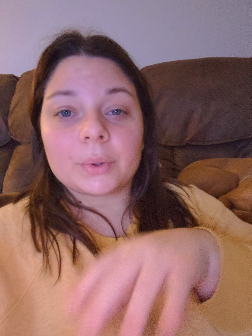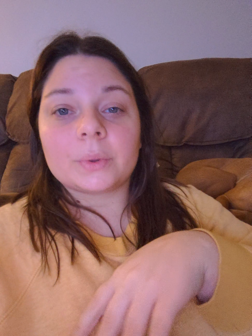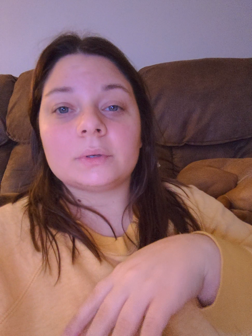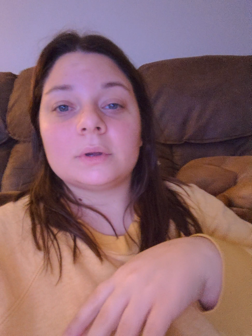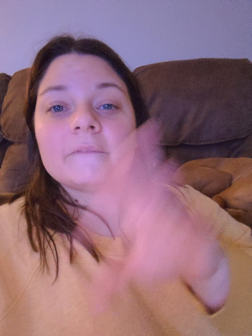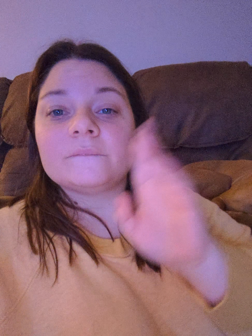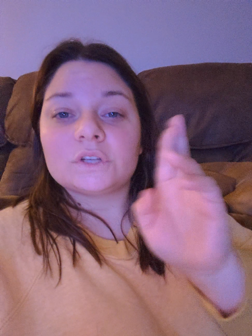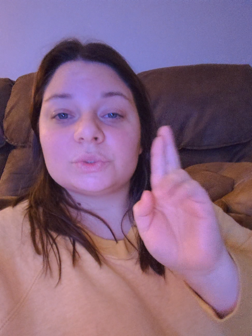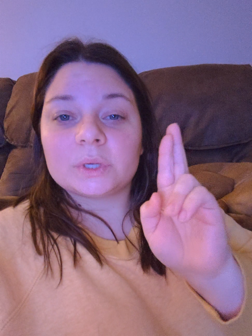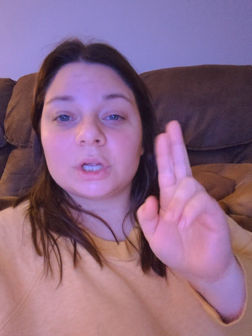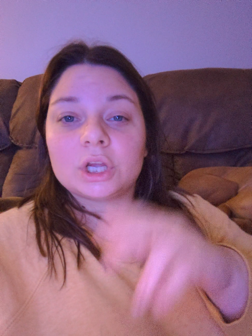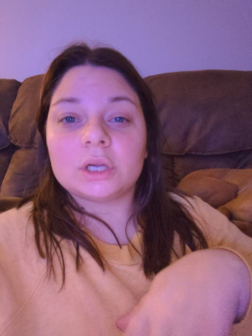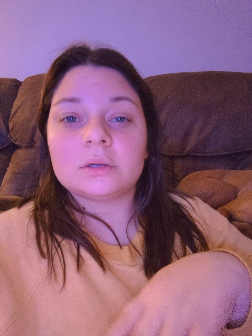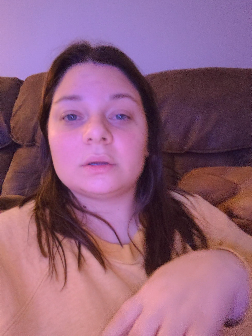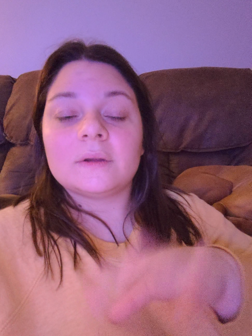refrigerator